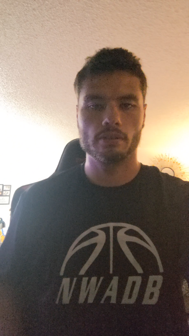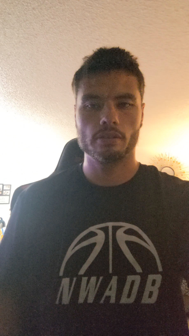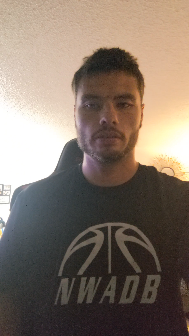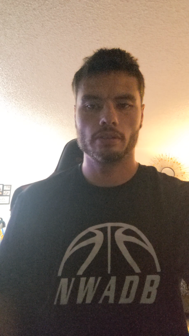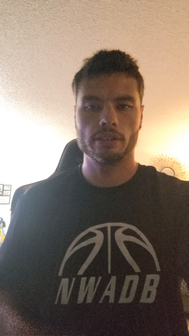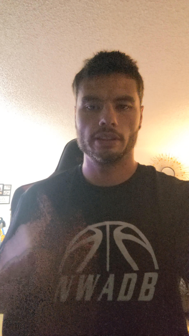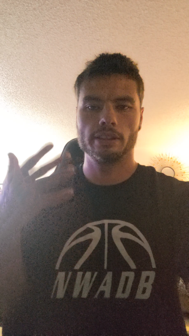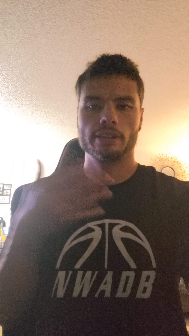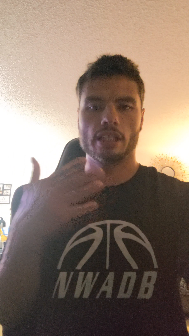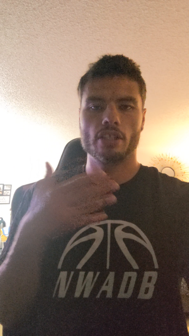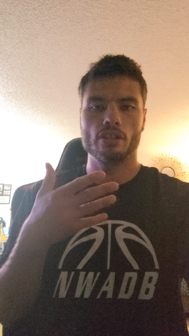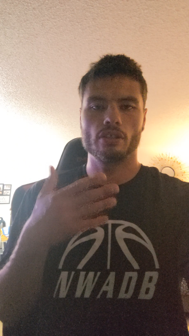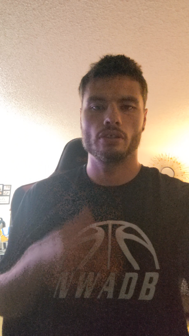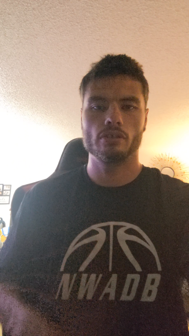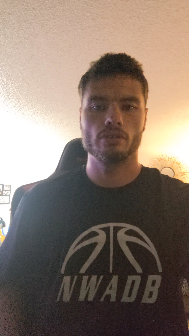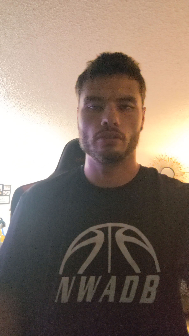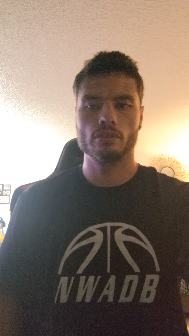scared